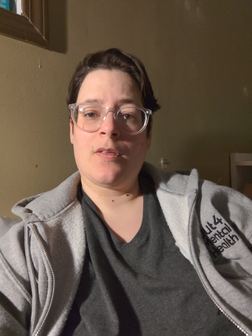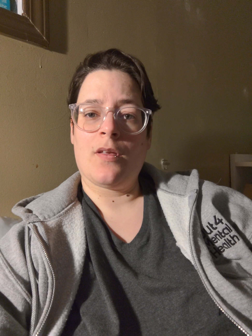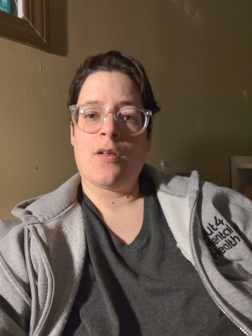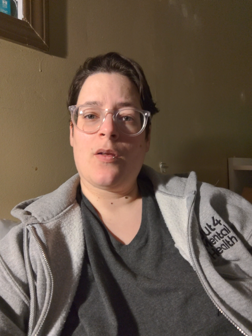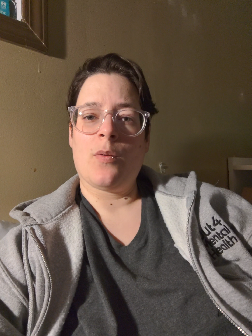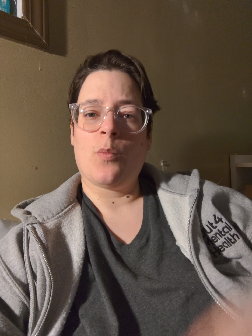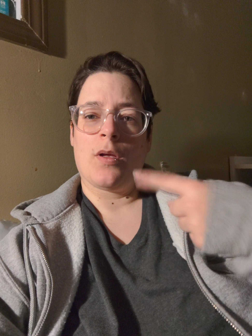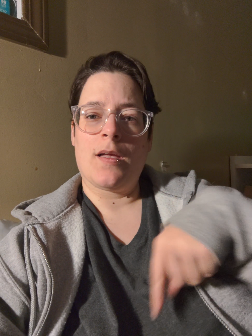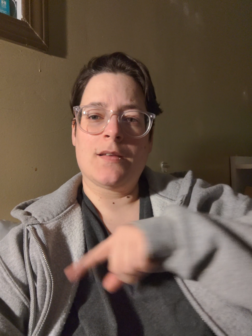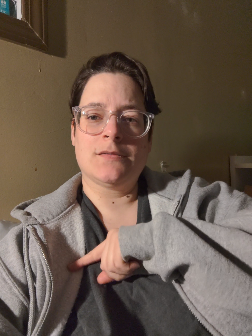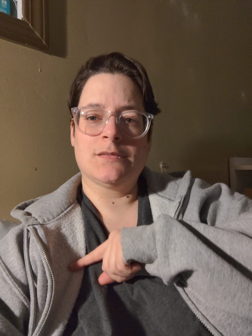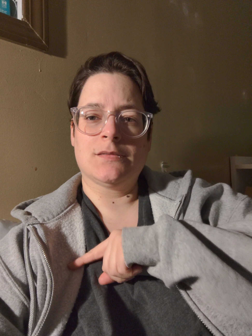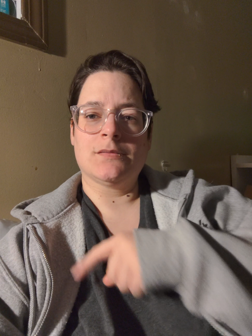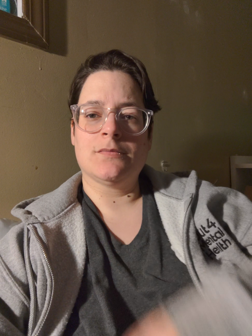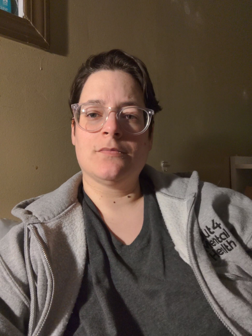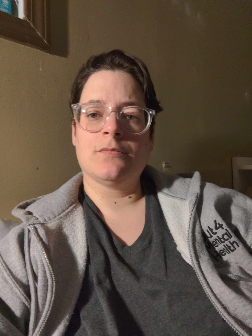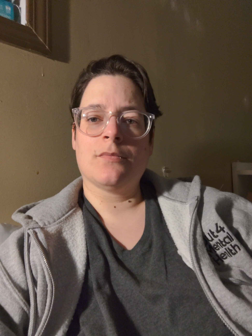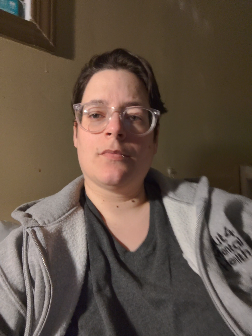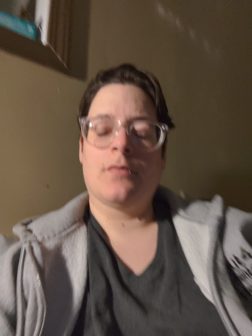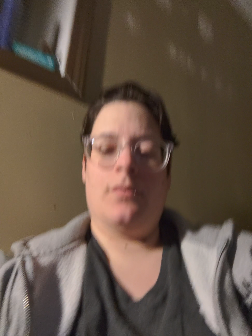we